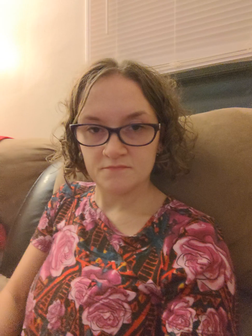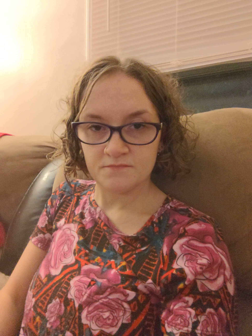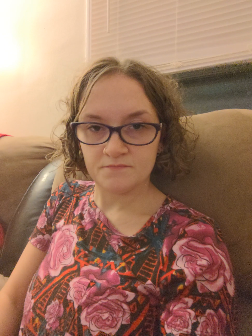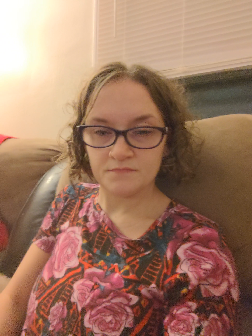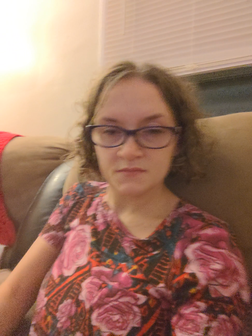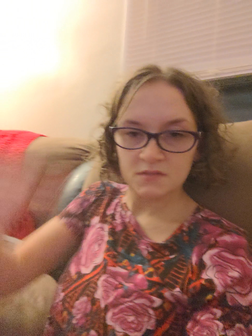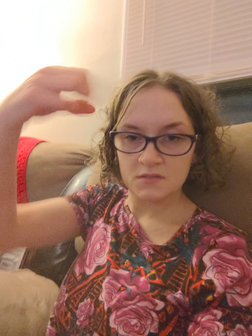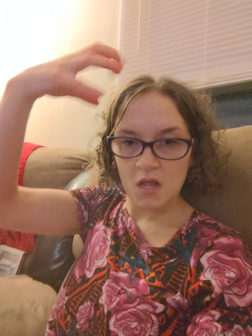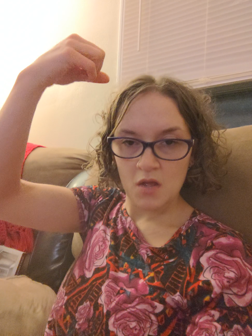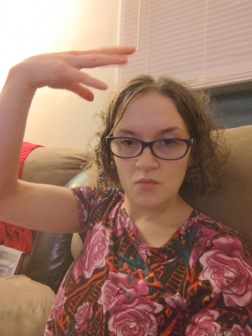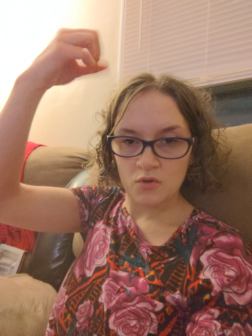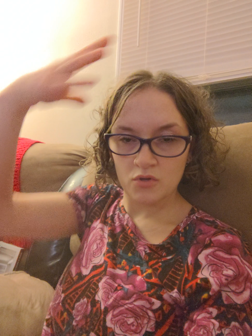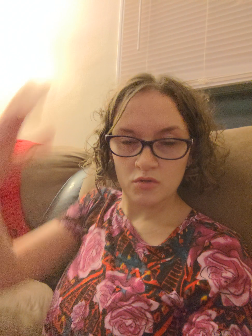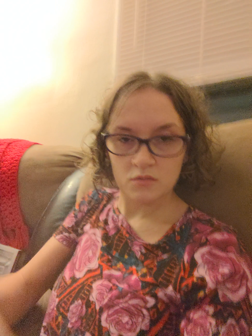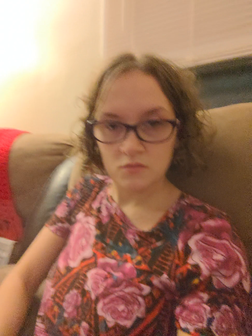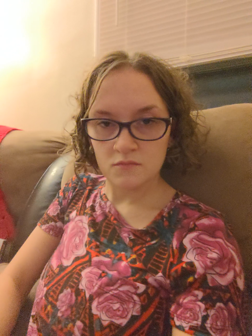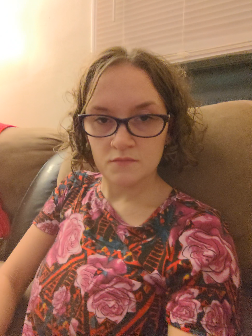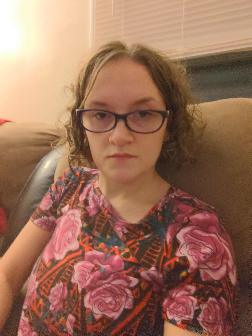shower